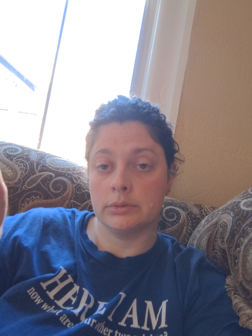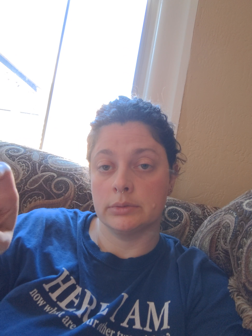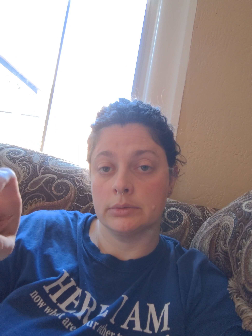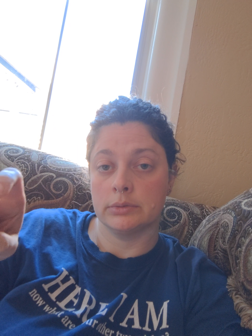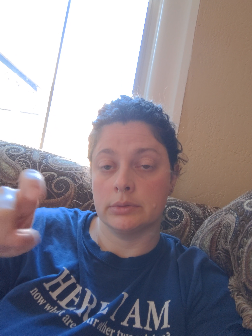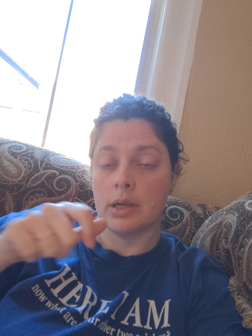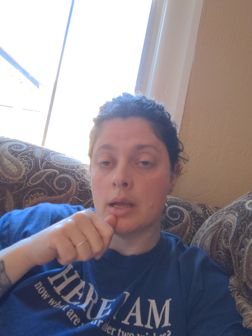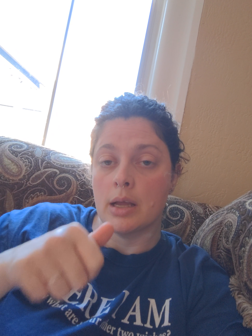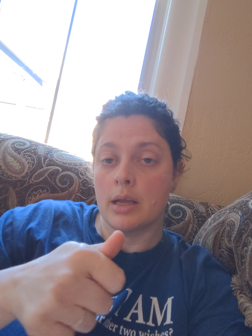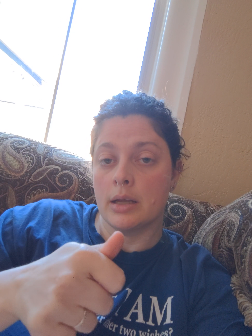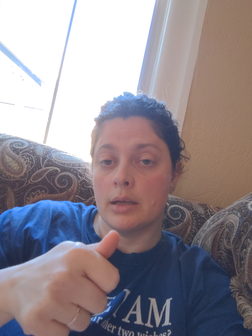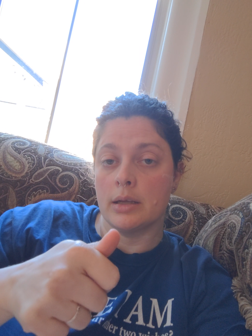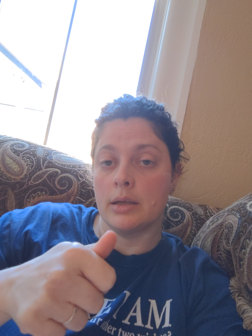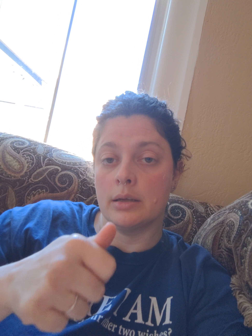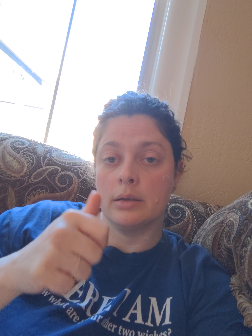hide